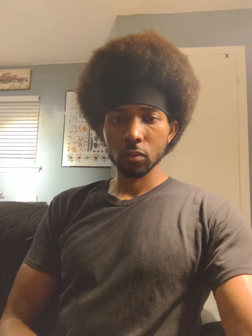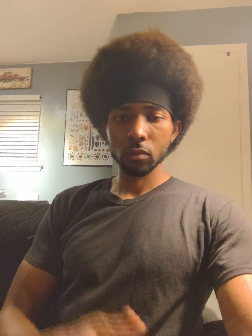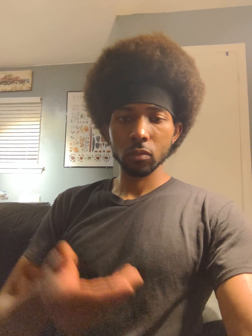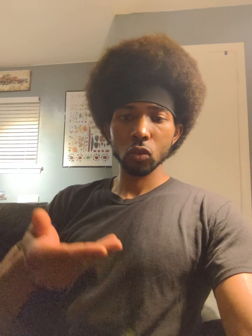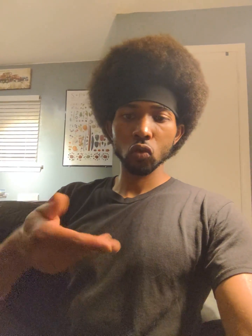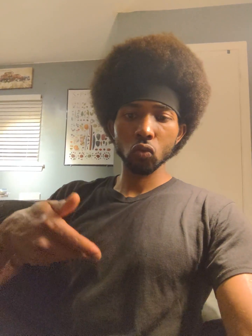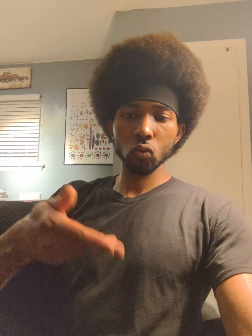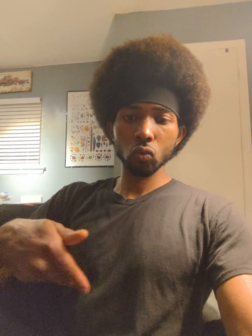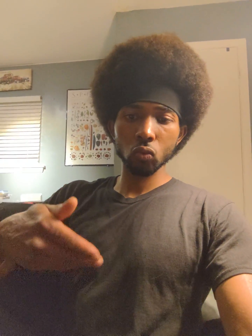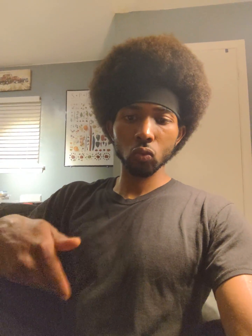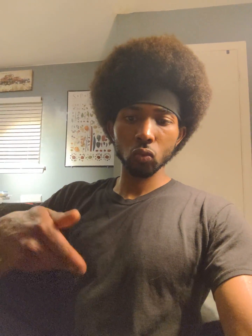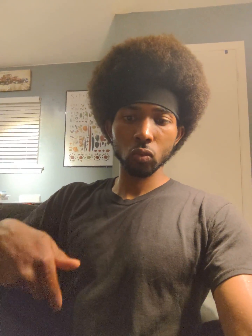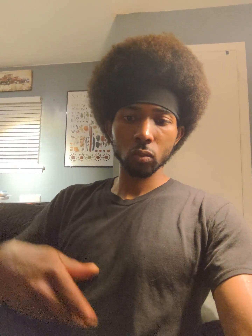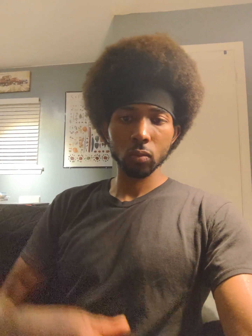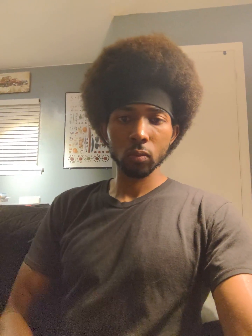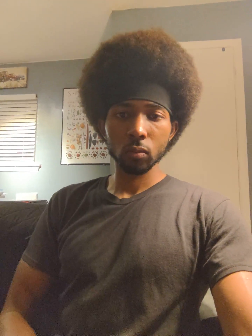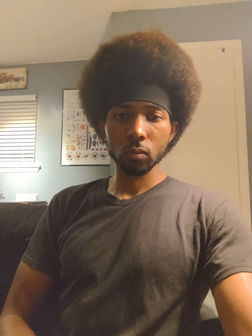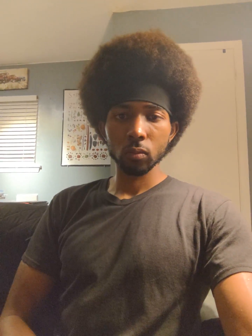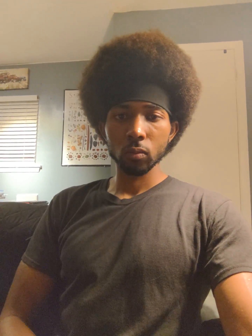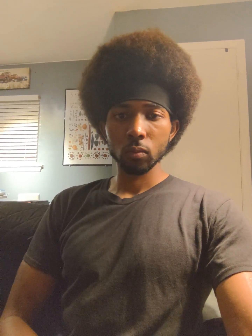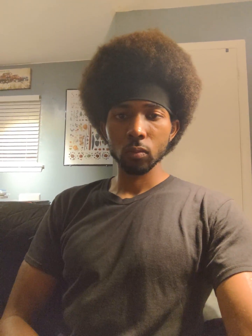shorts